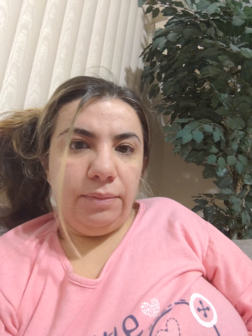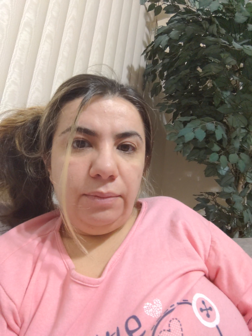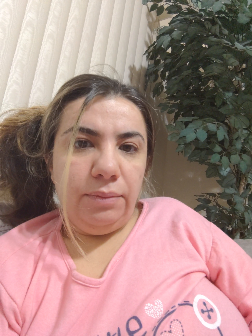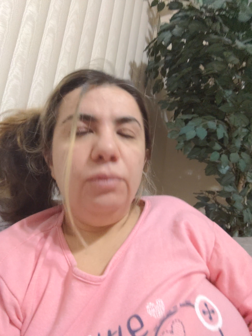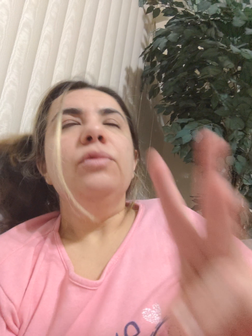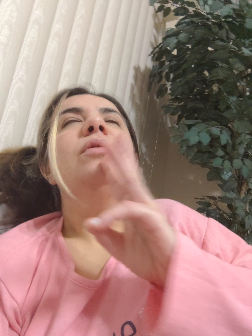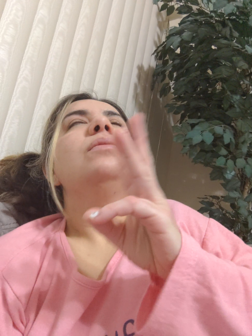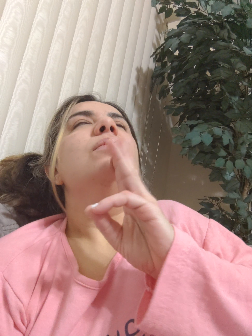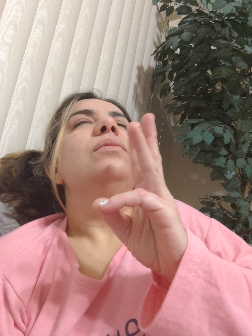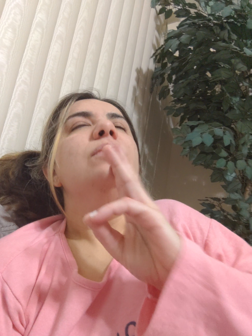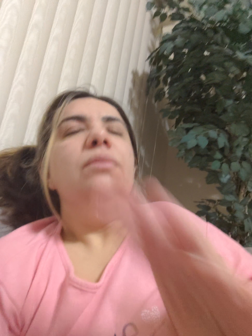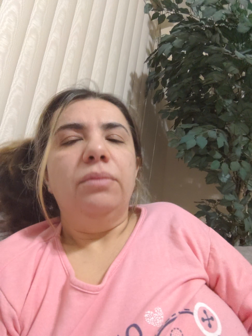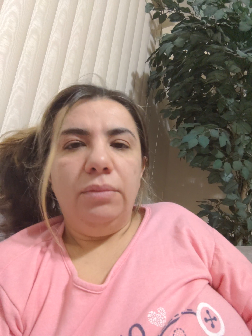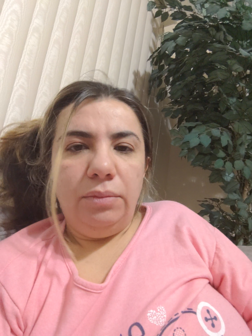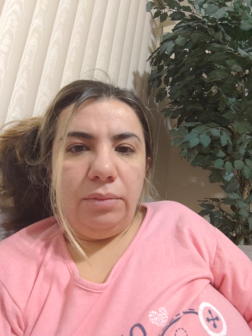water